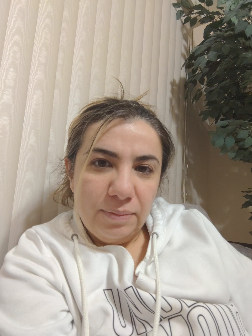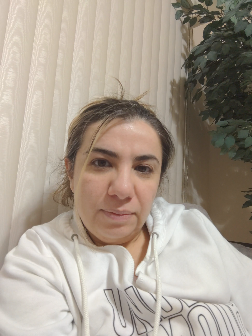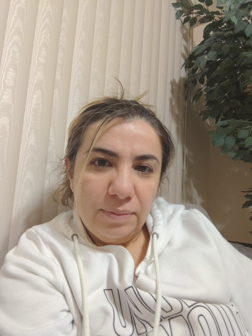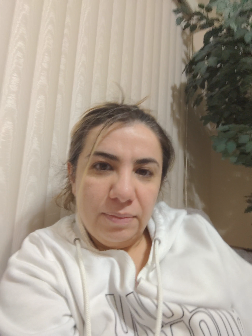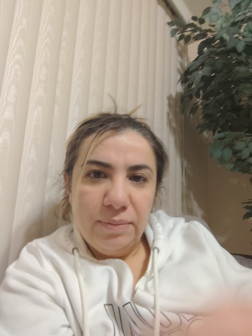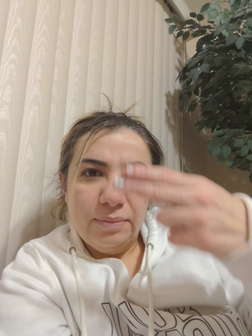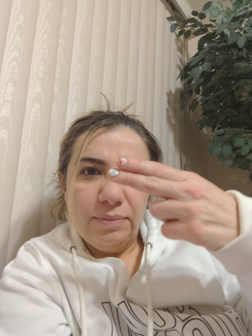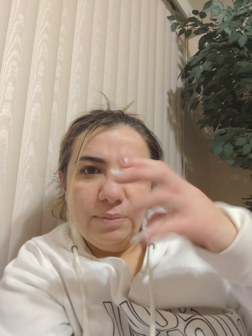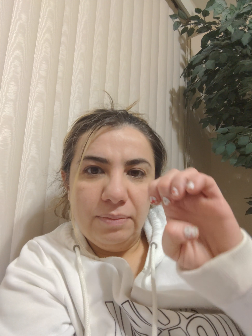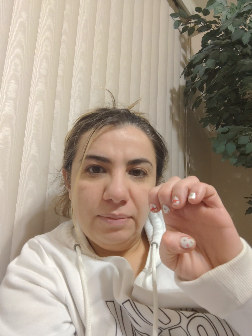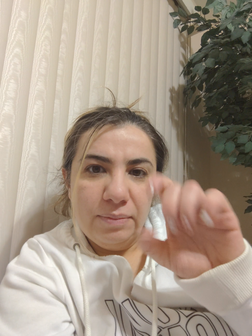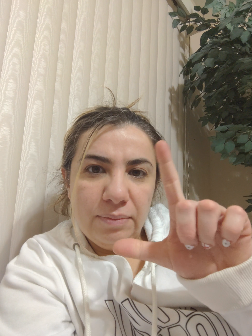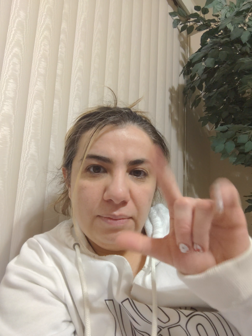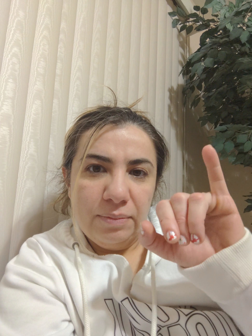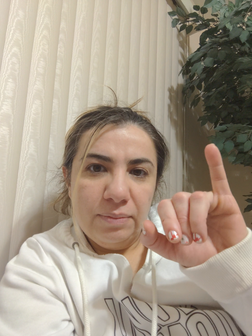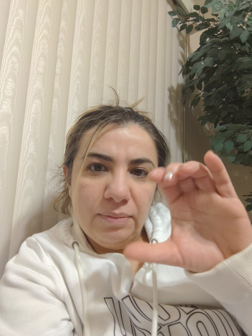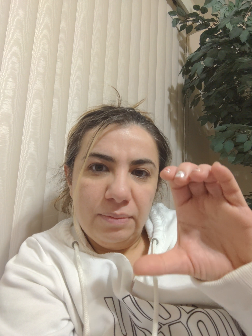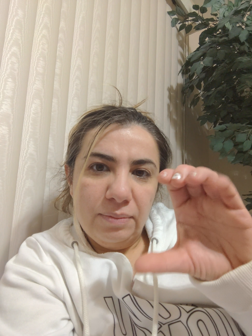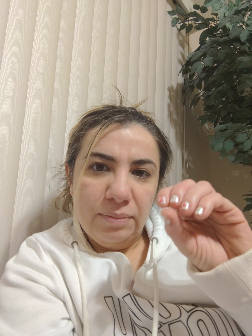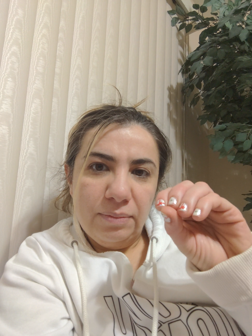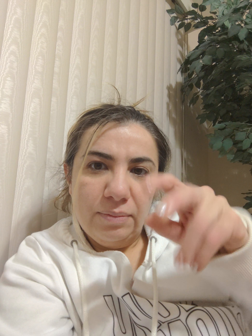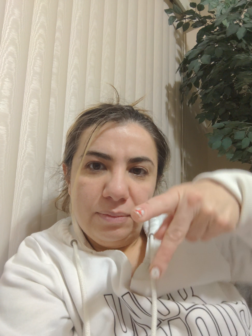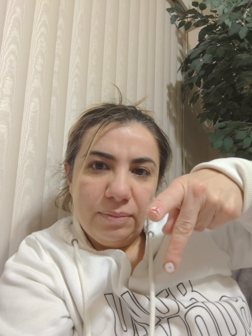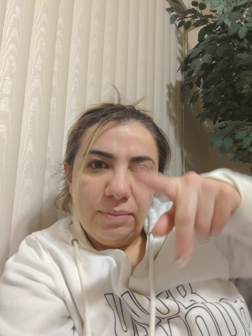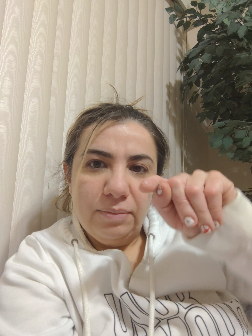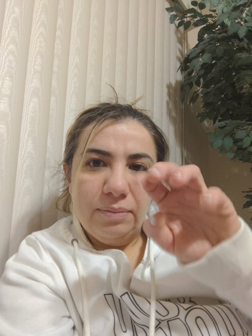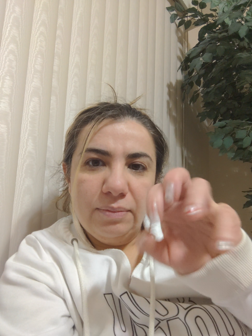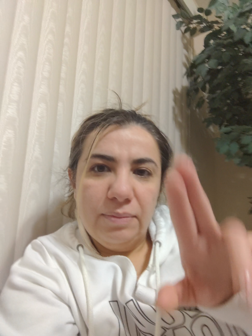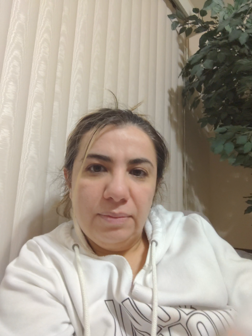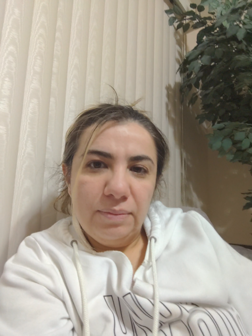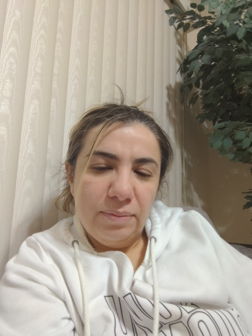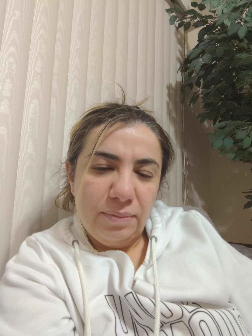helicopter